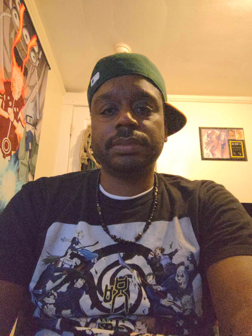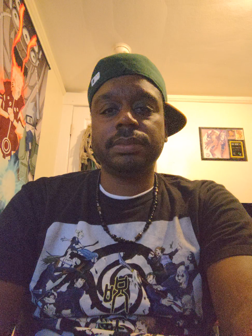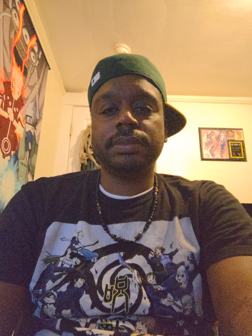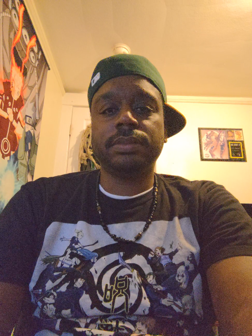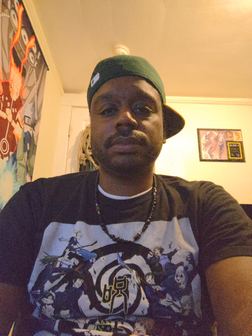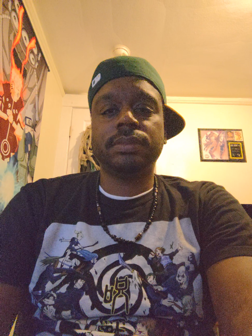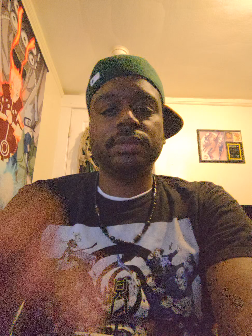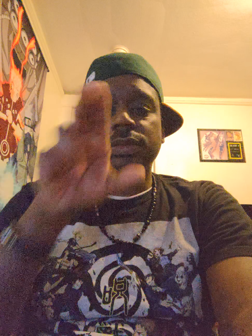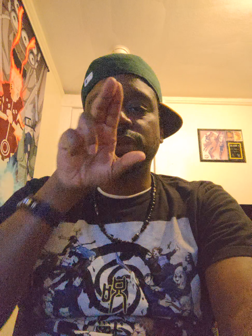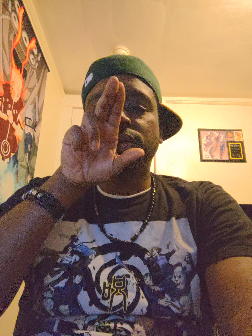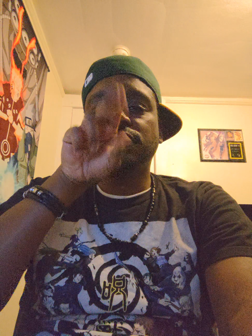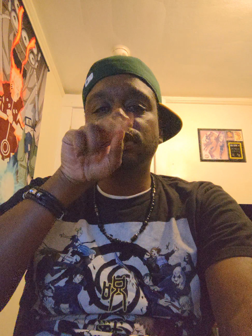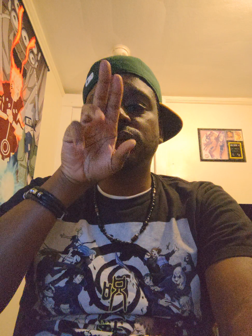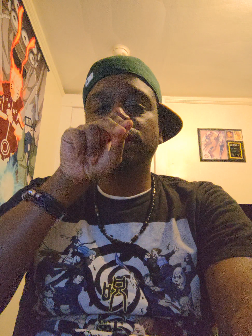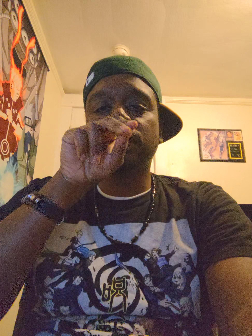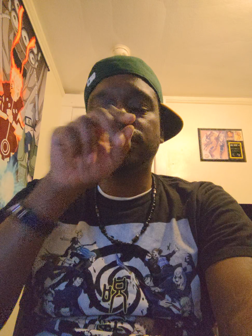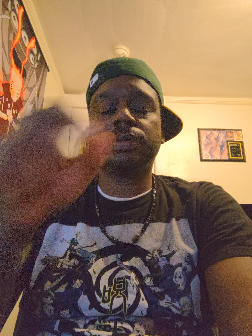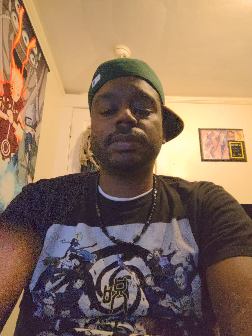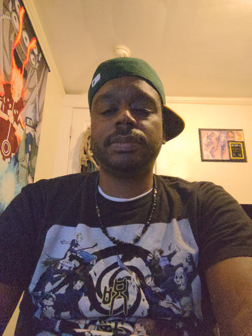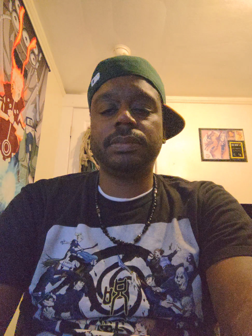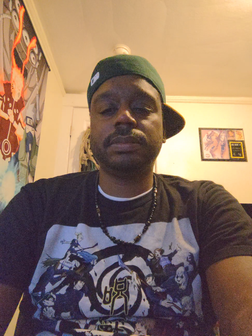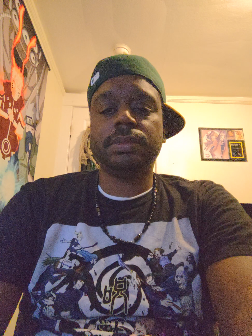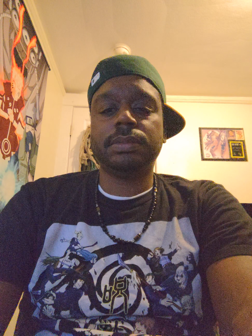duck